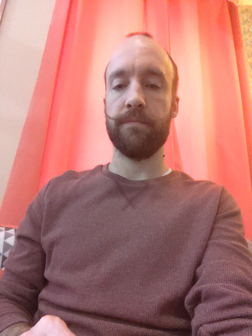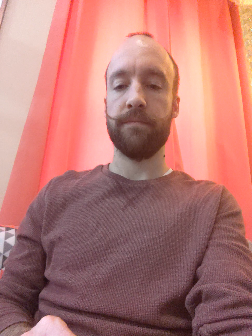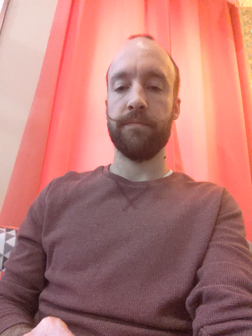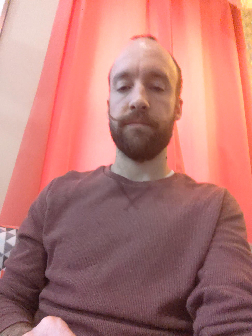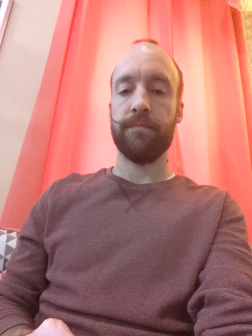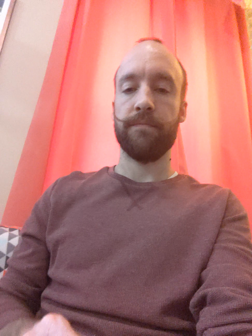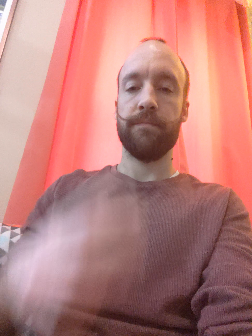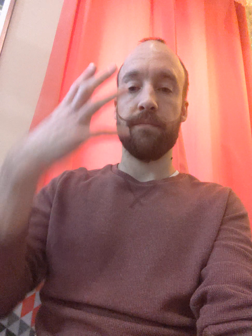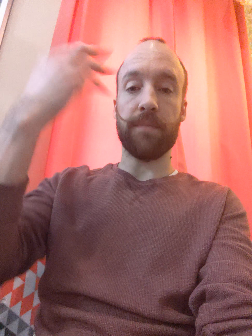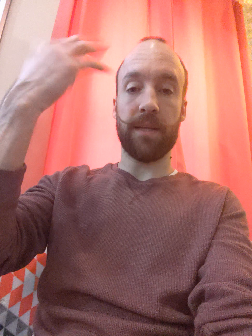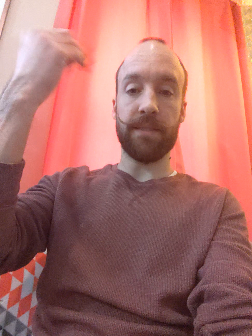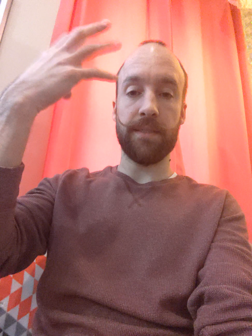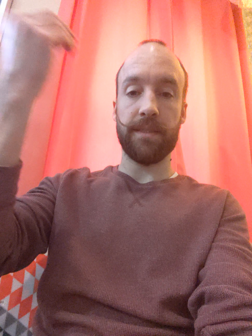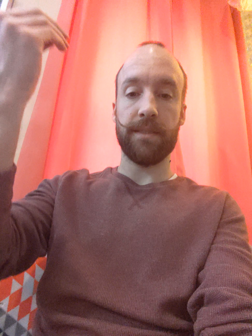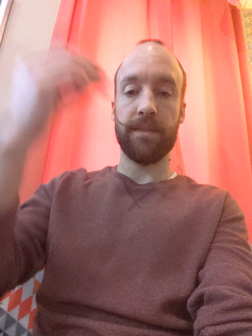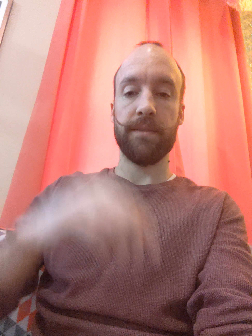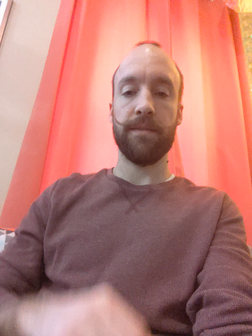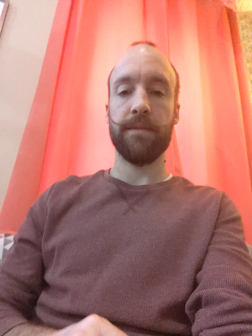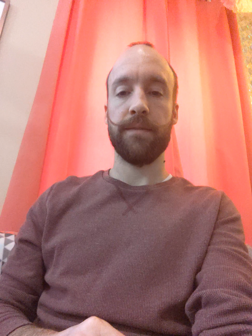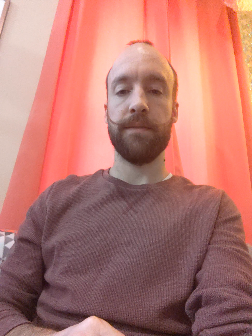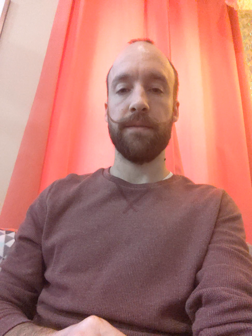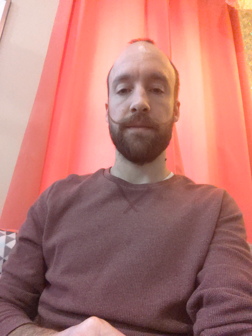outside